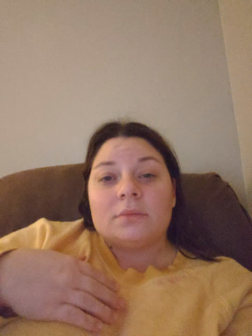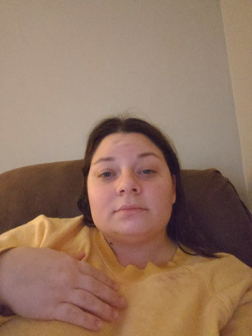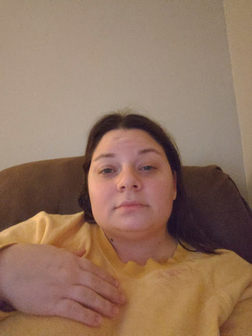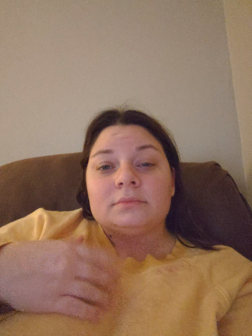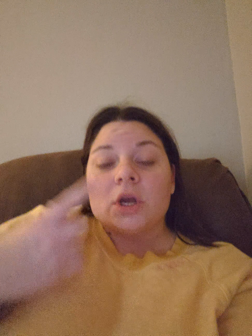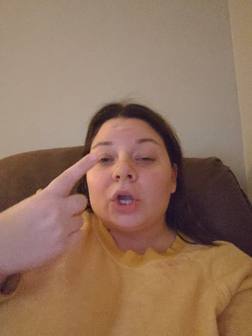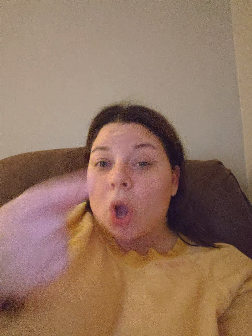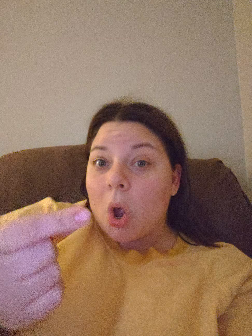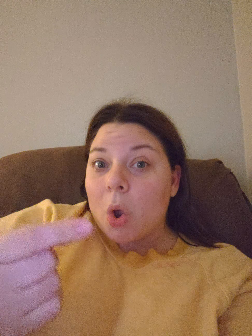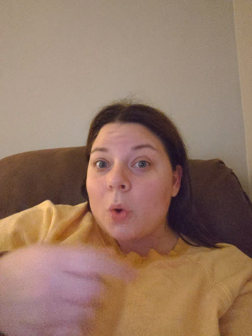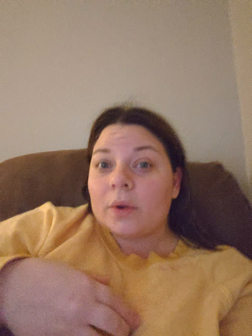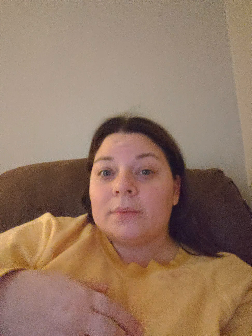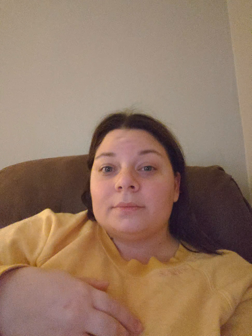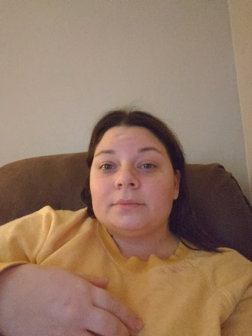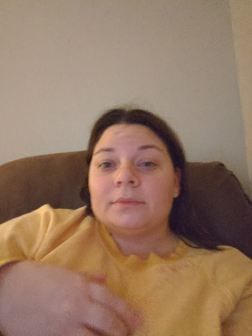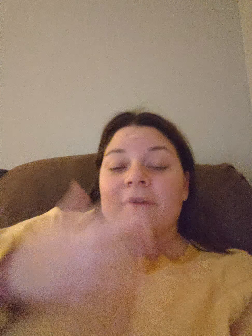go